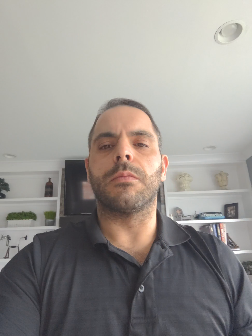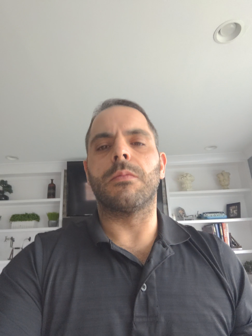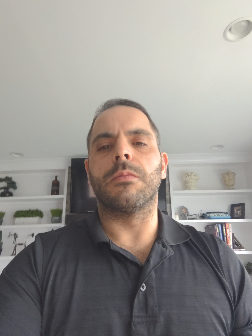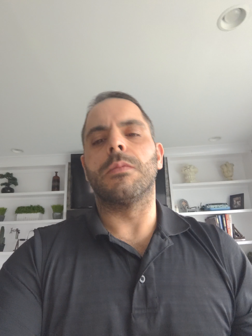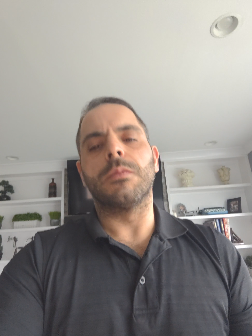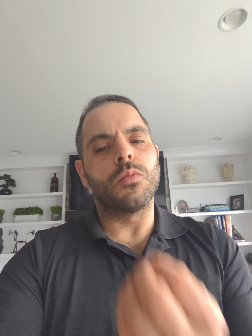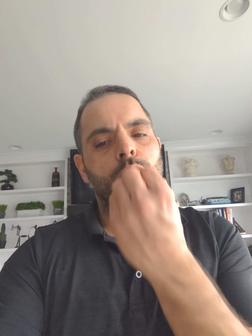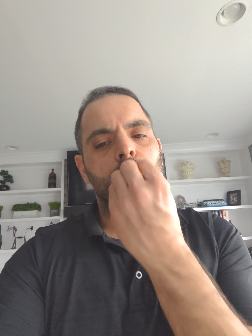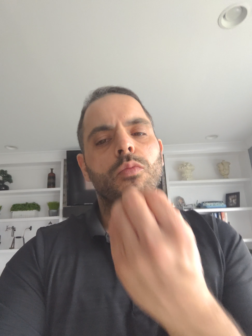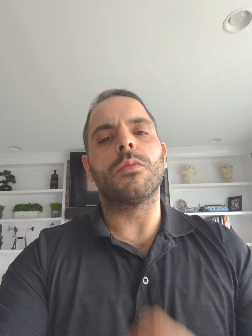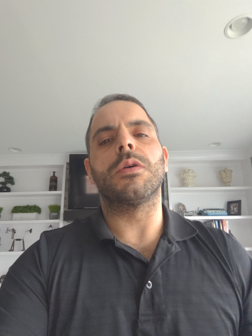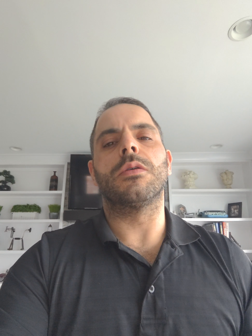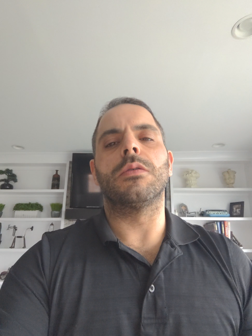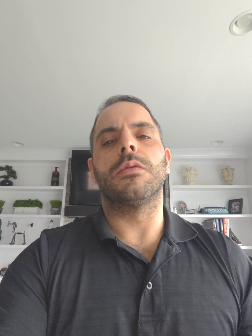kiss